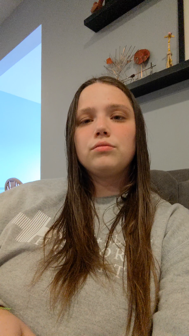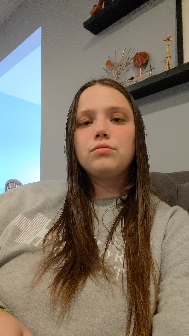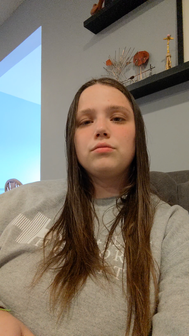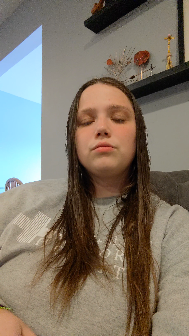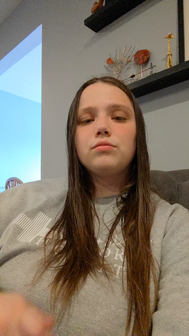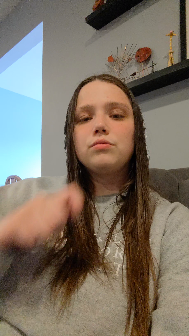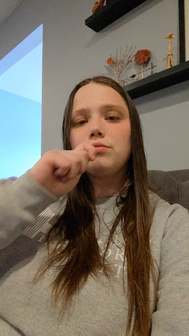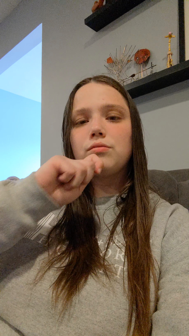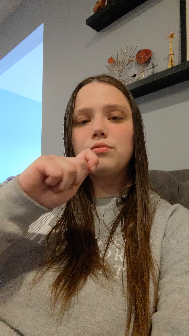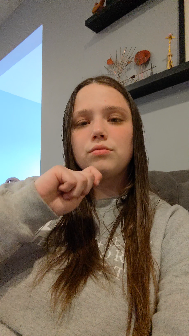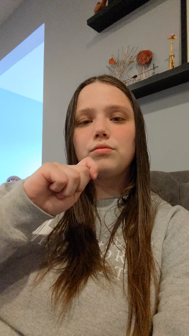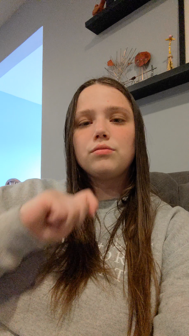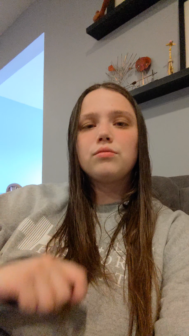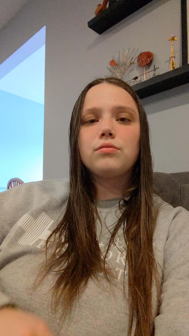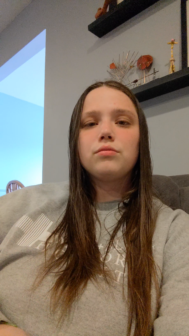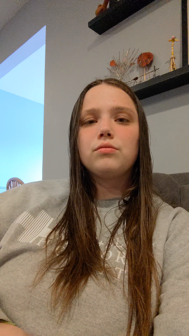popsicle